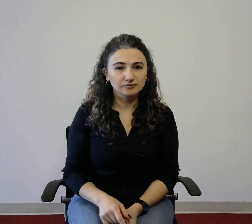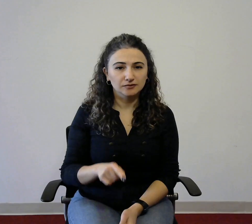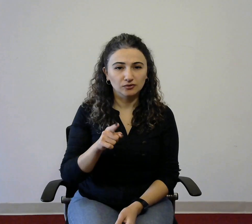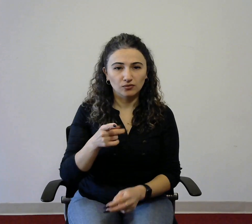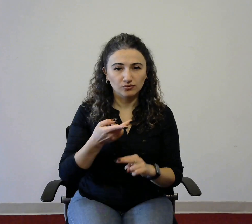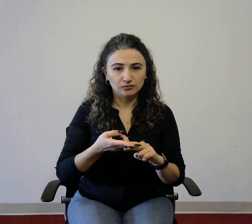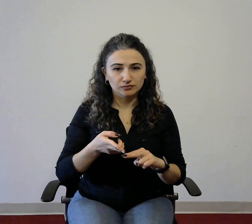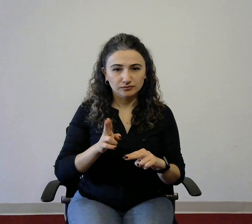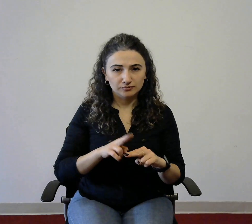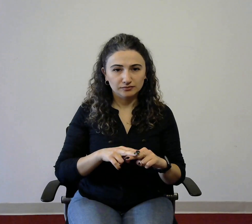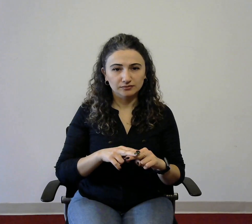bu